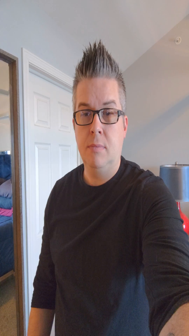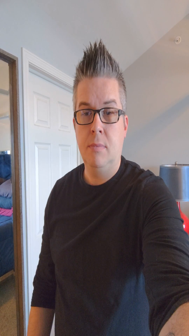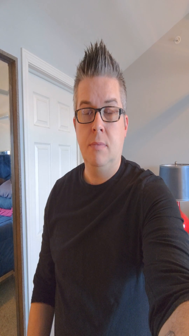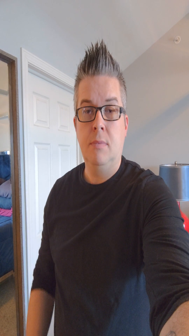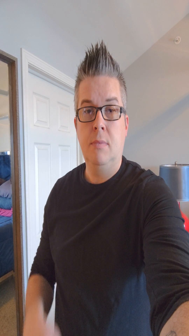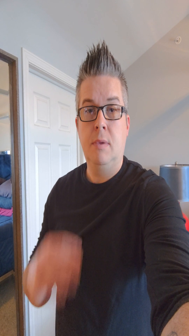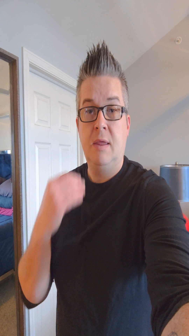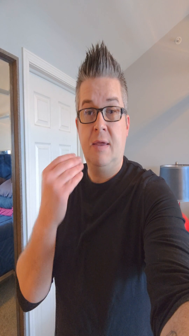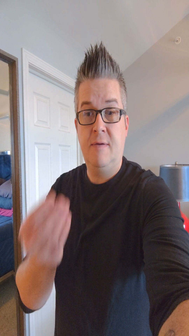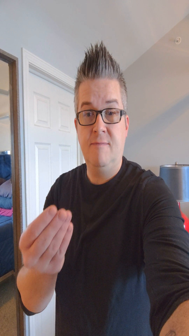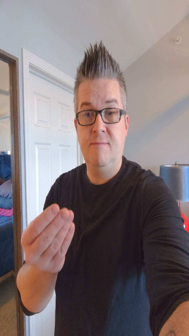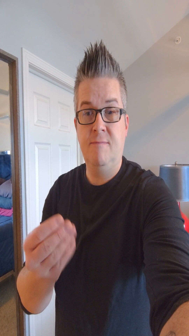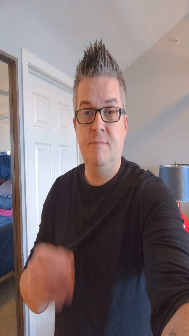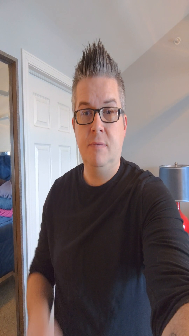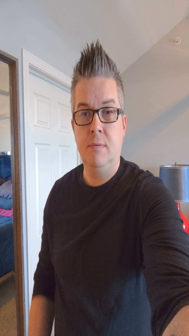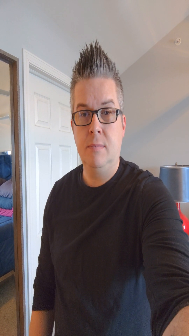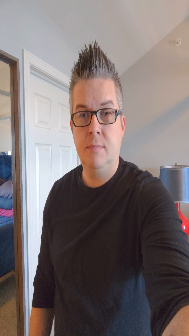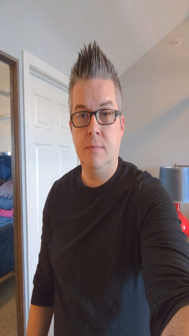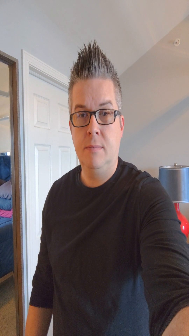give